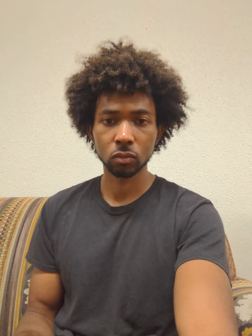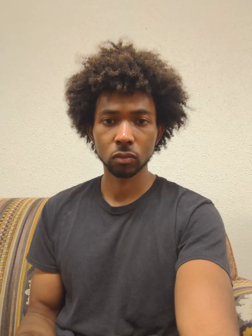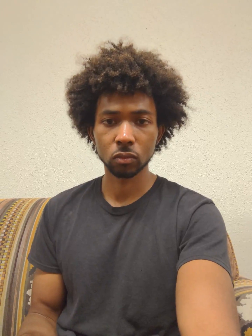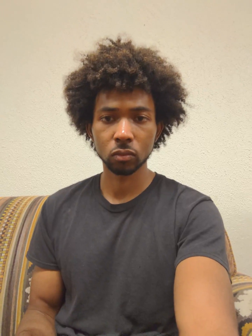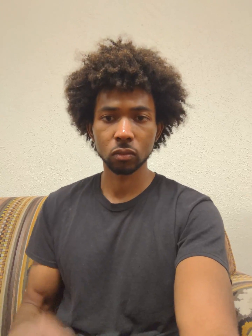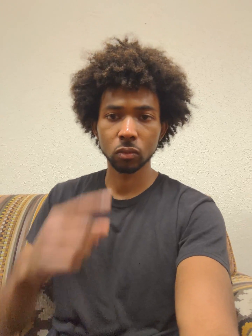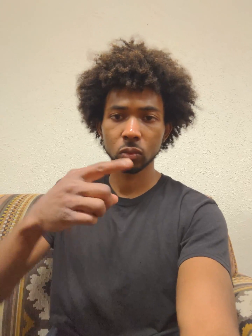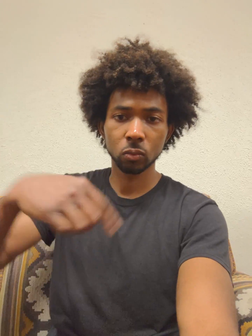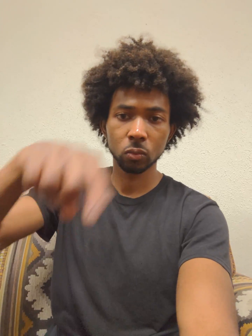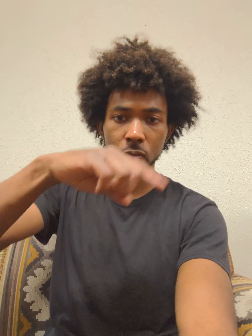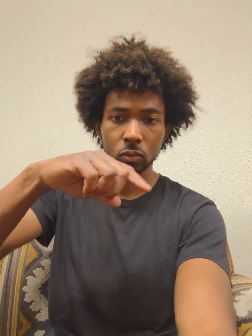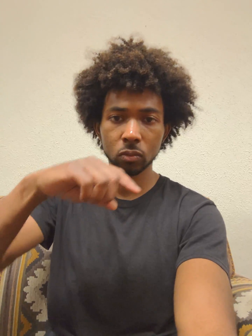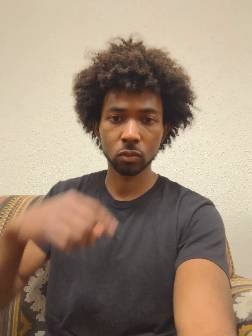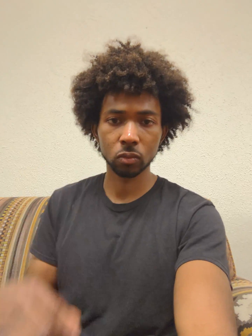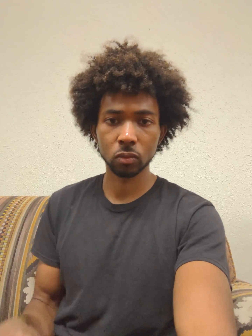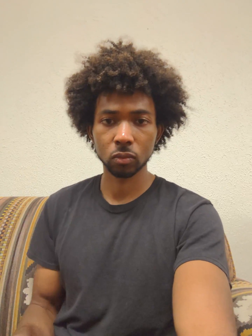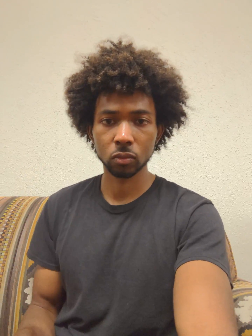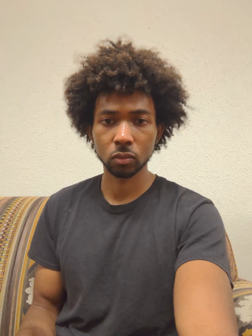around